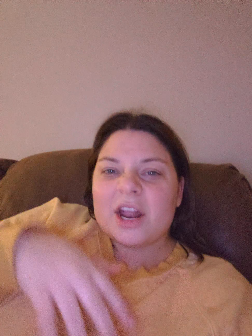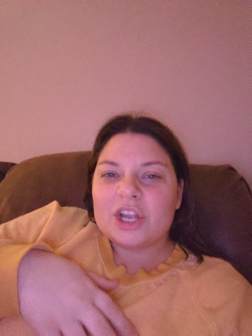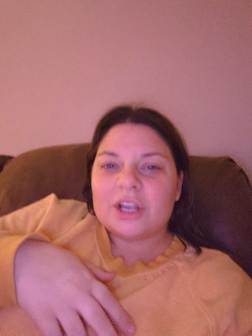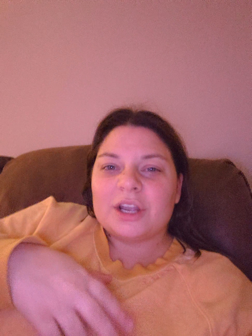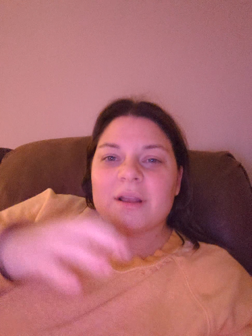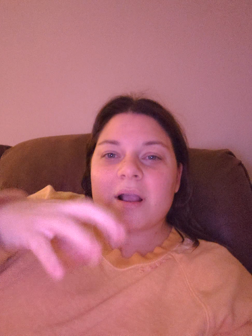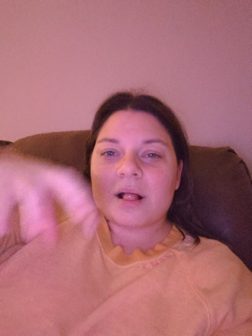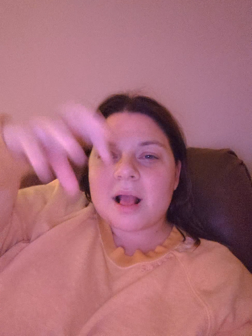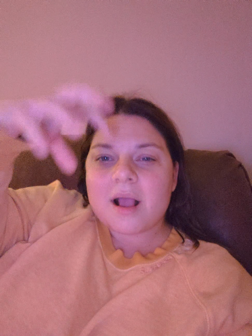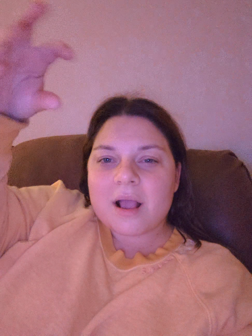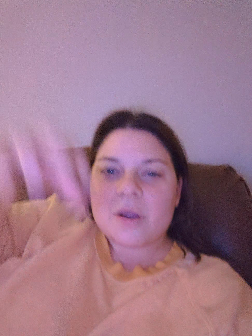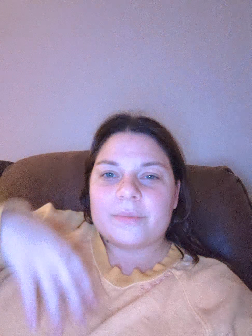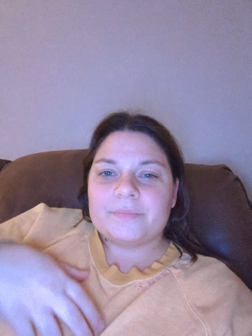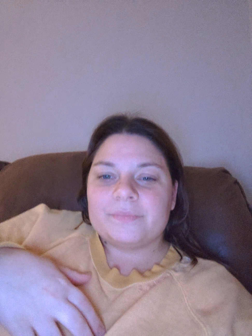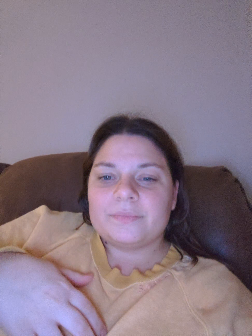cloud